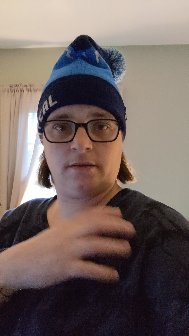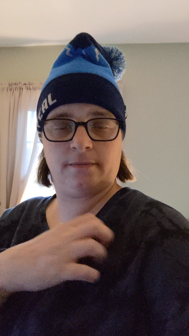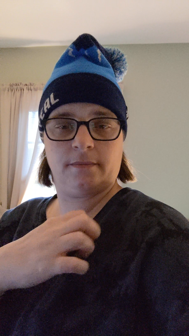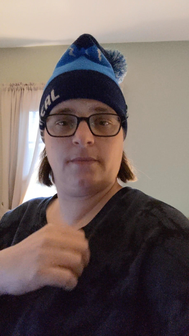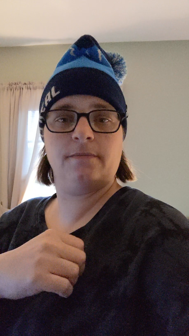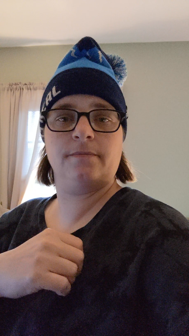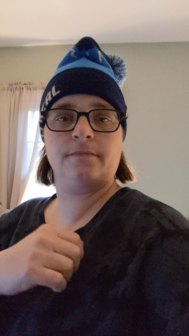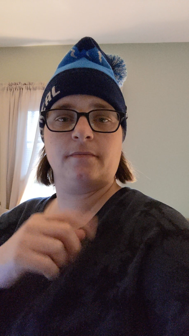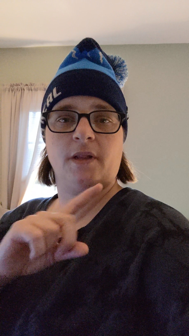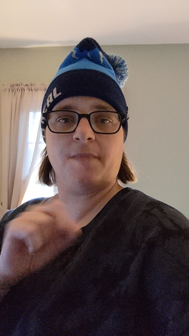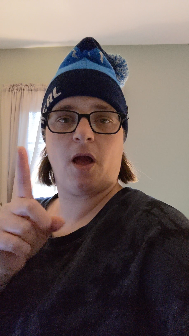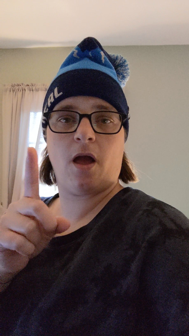but